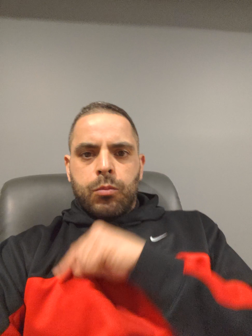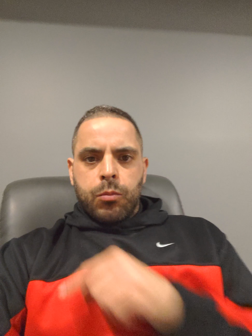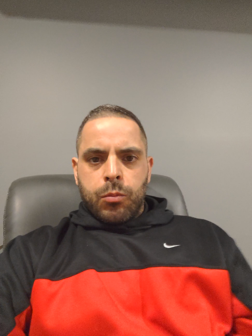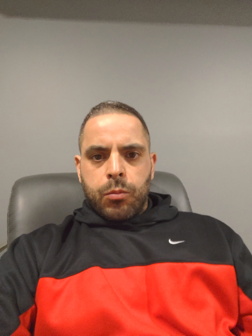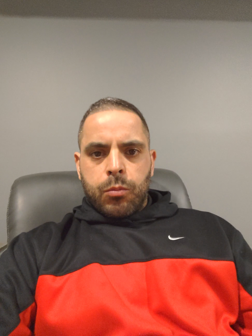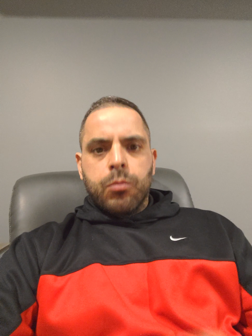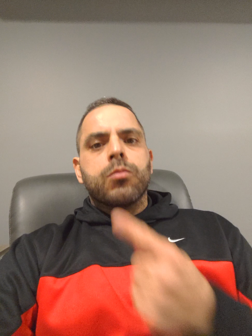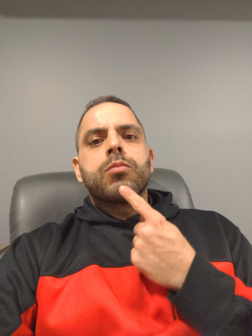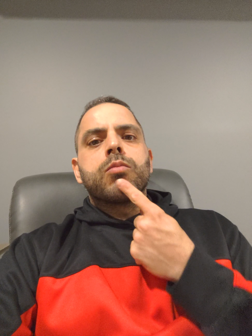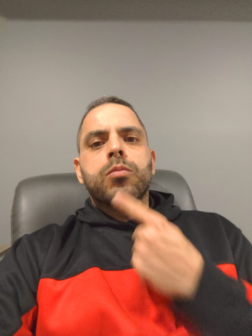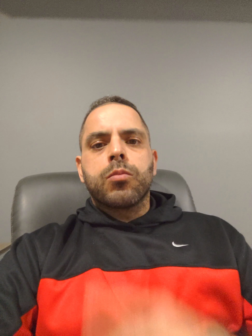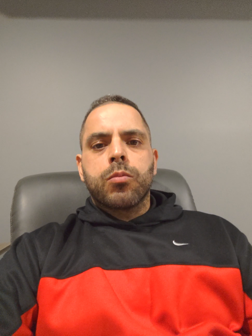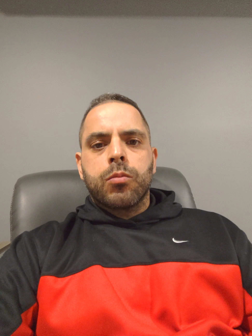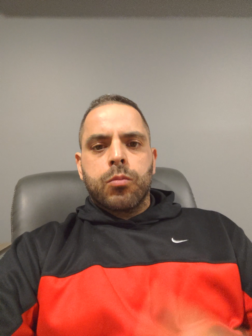chin